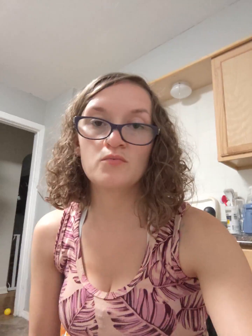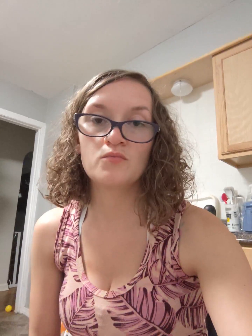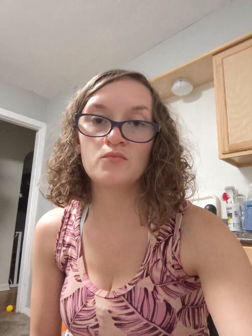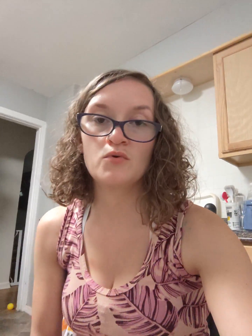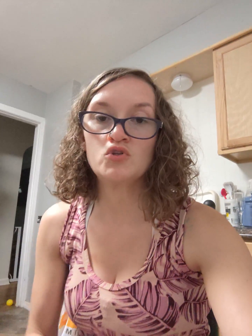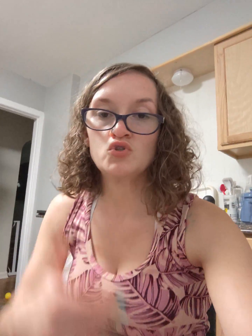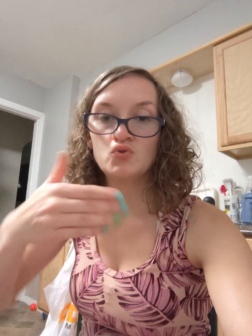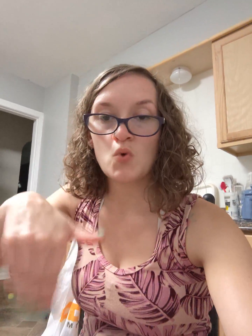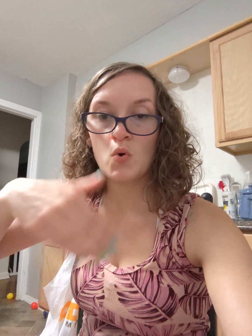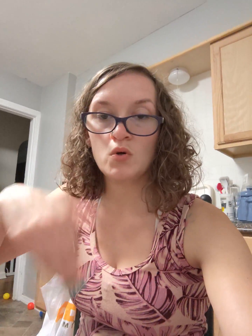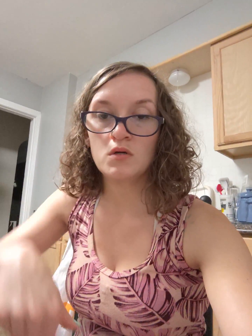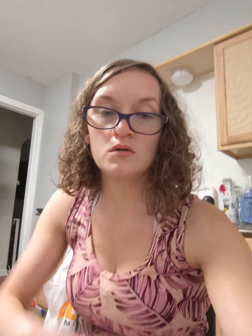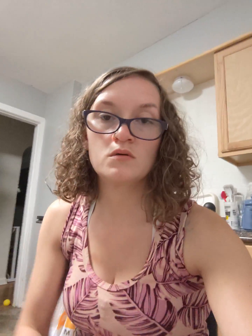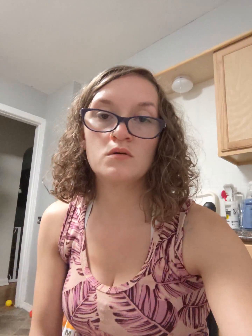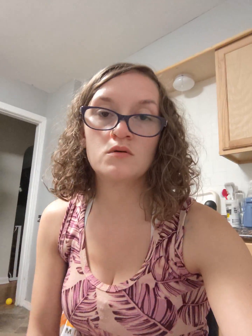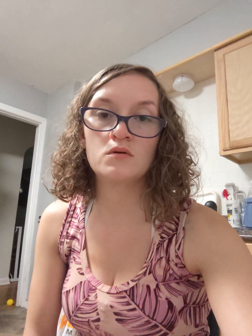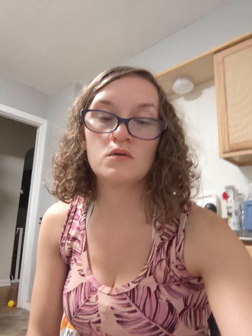shorts